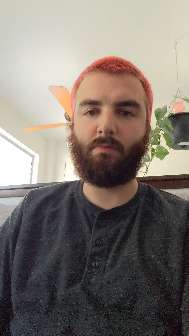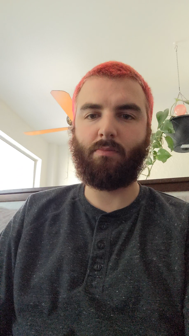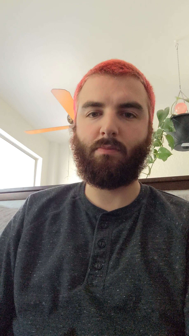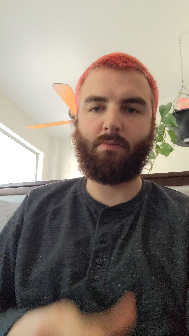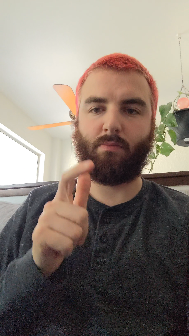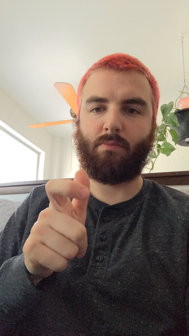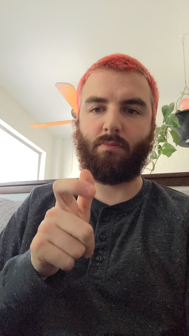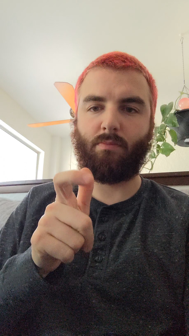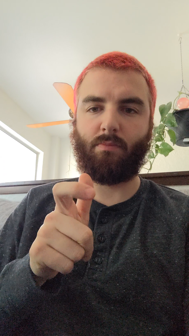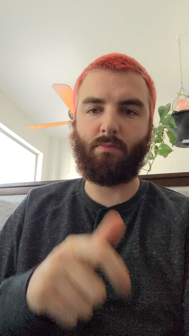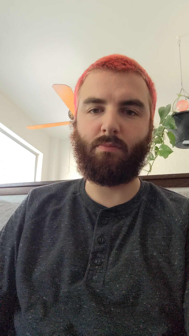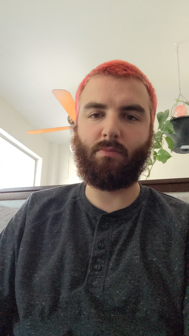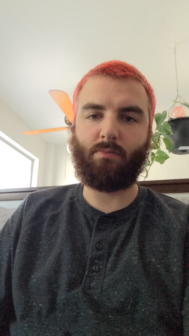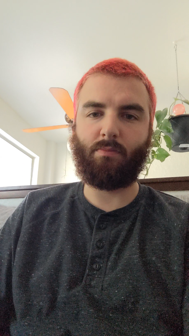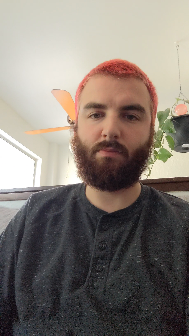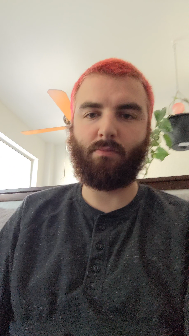run